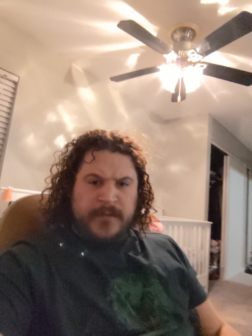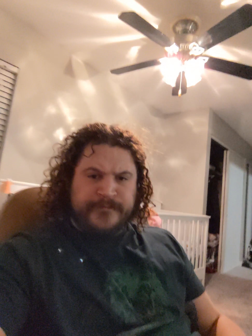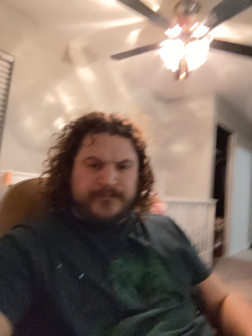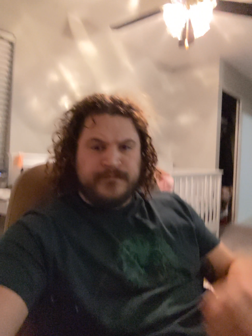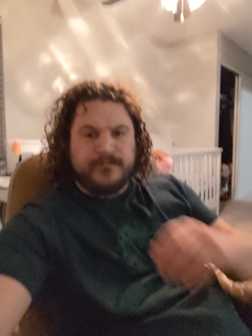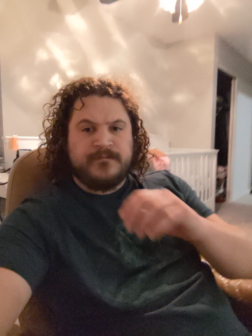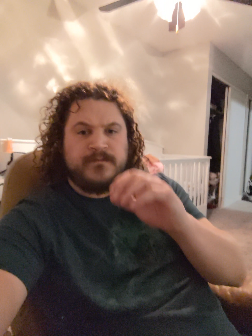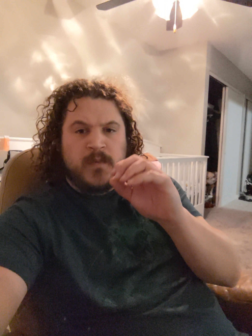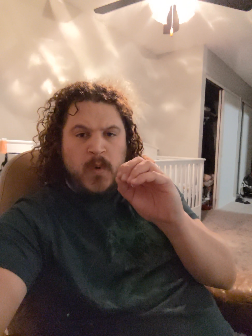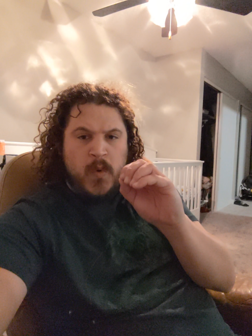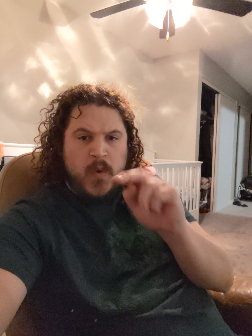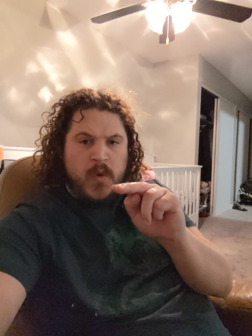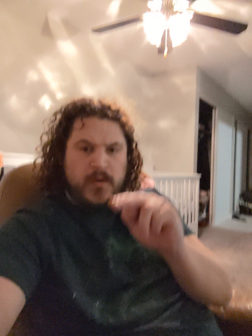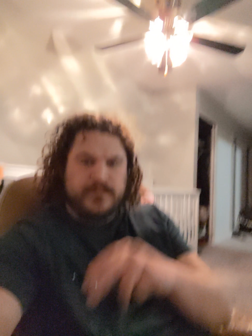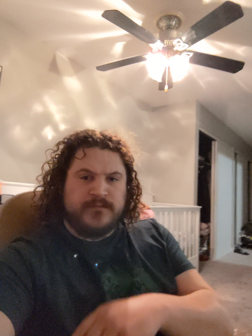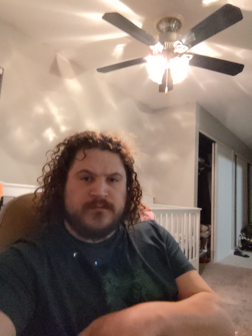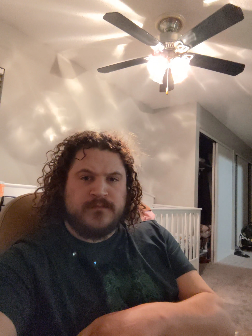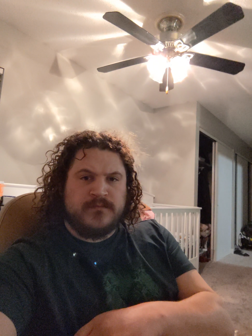on